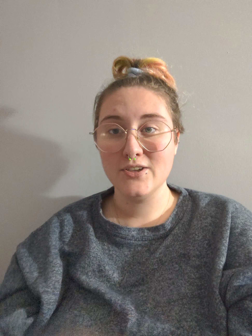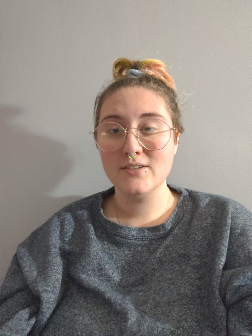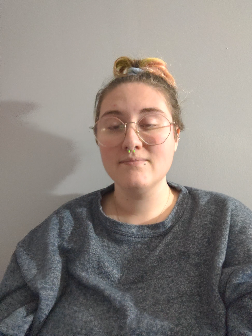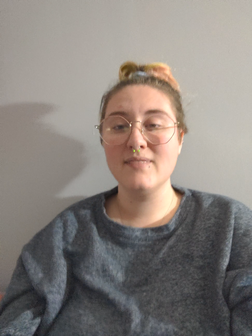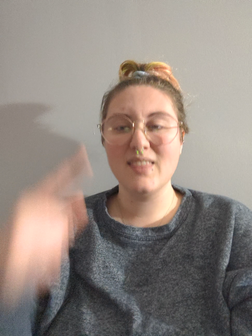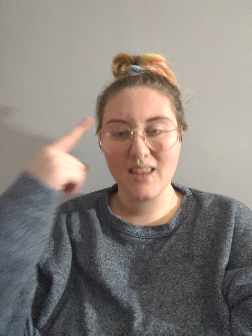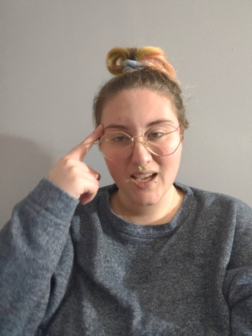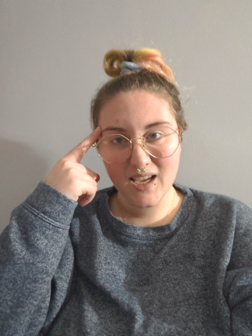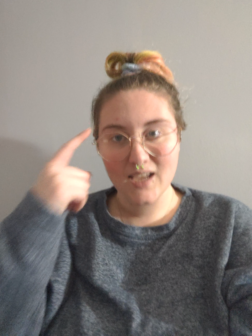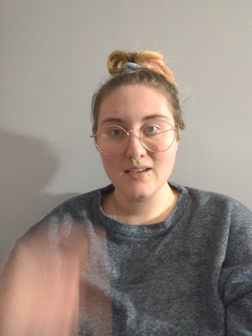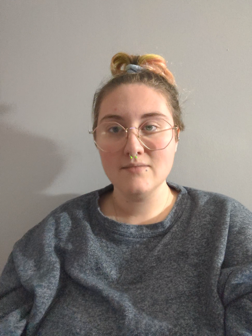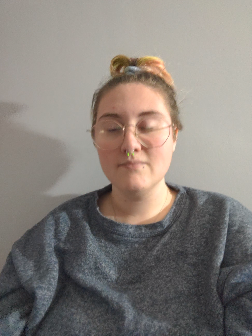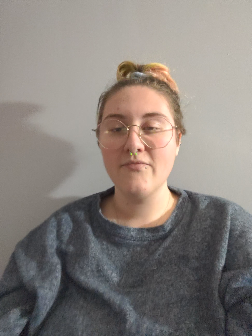think